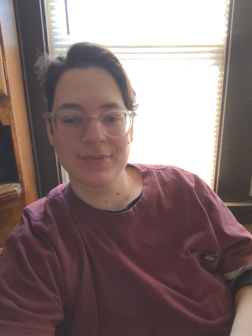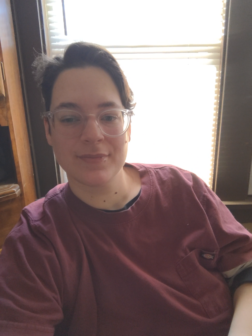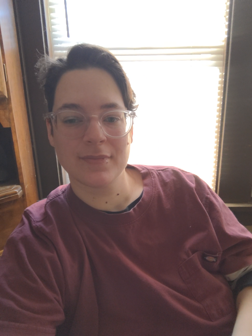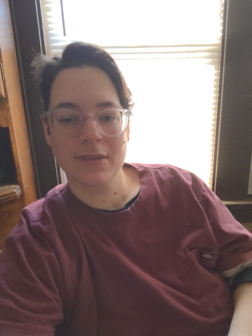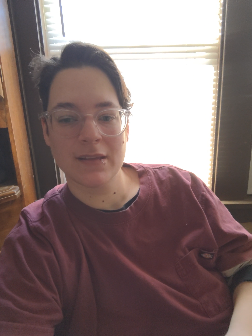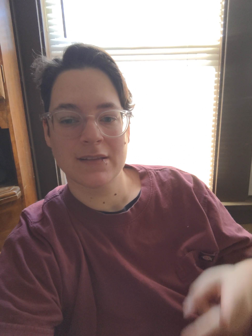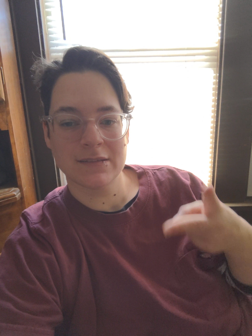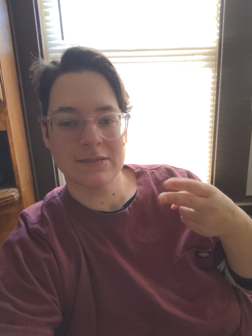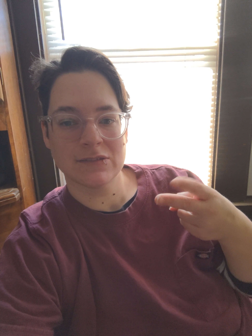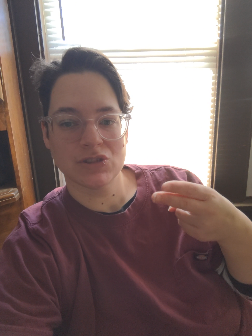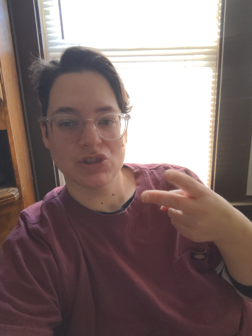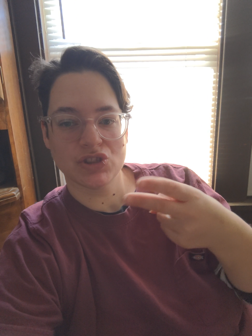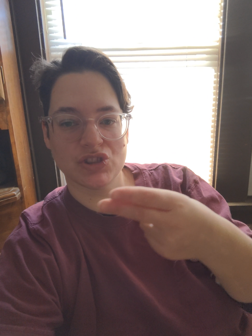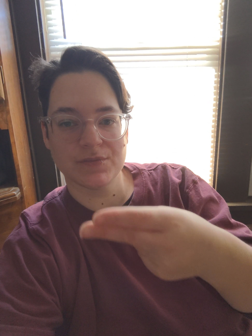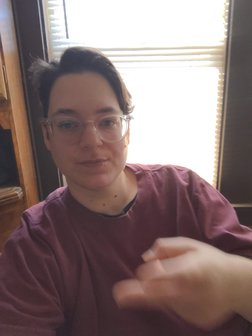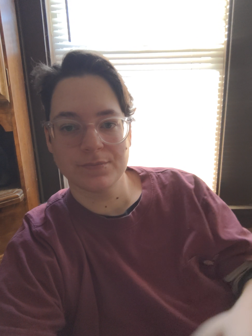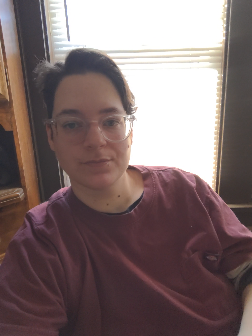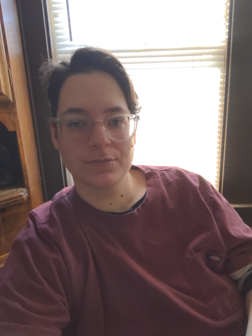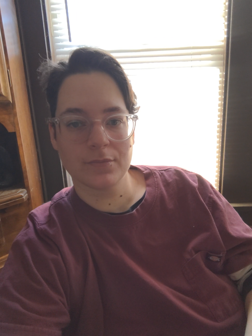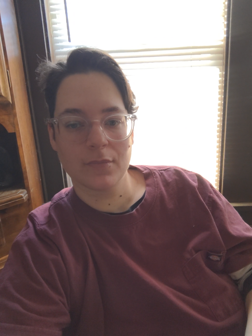scissors